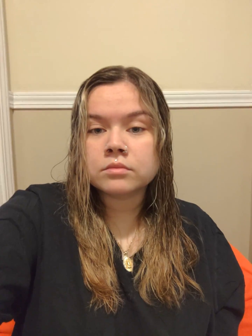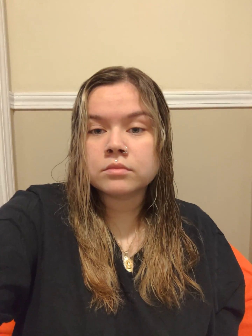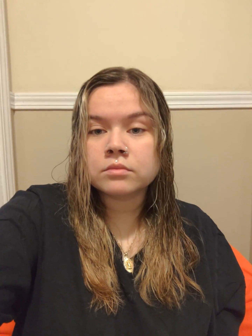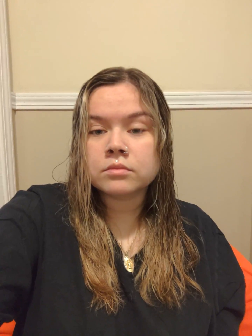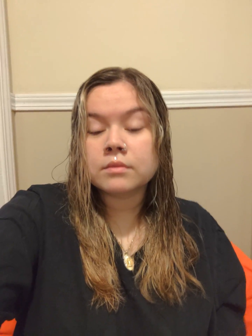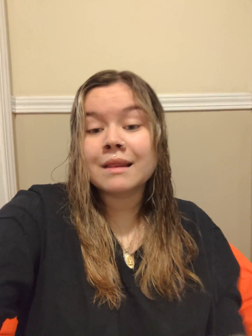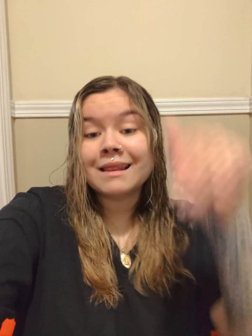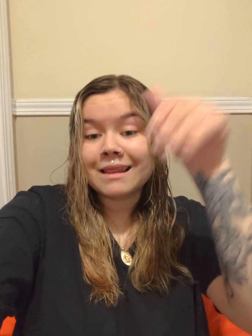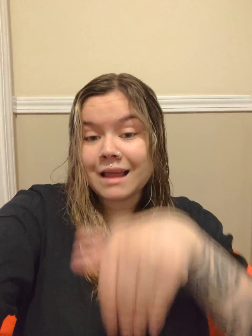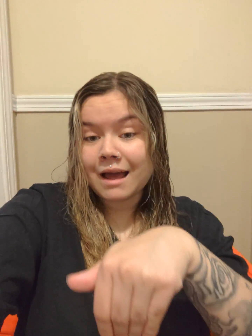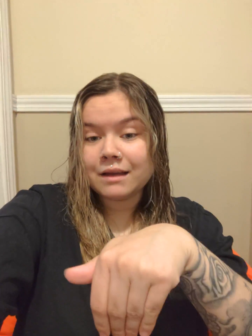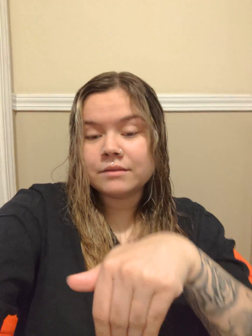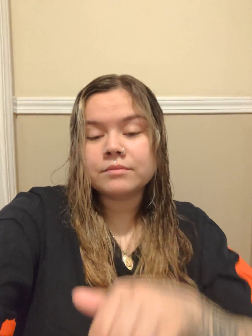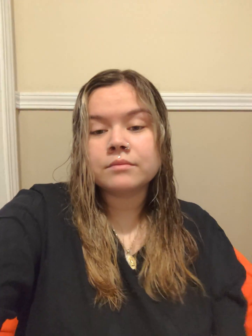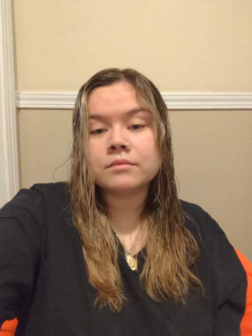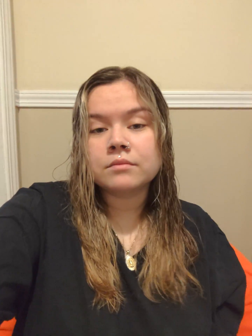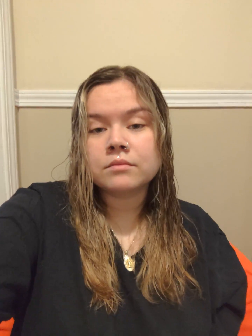night night